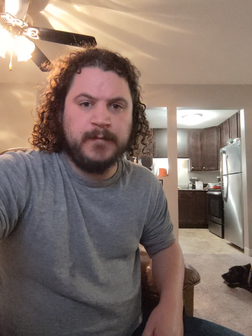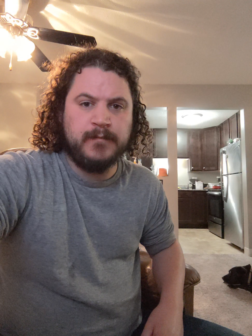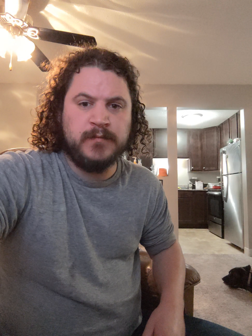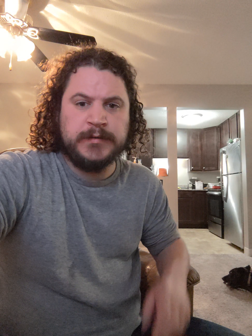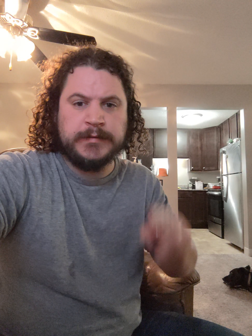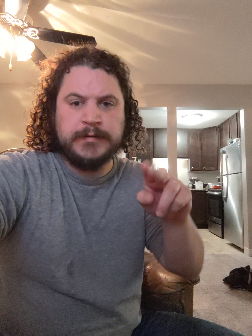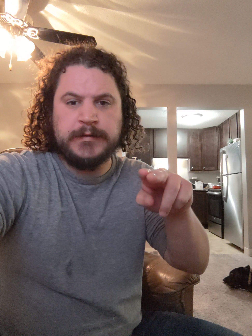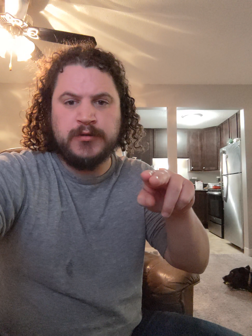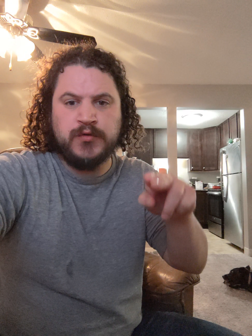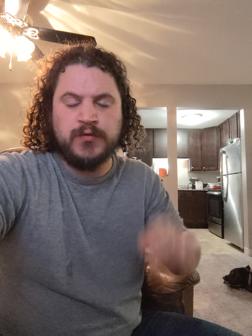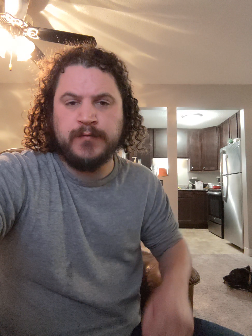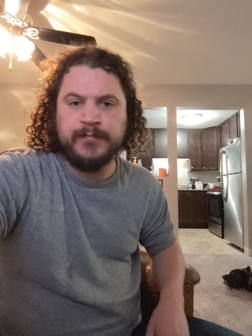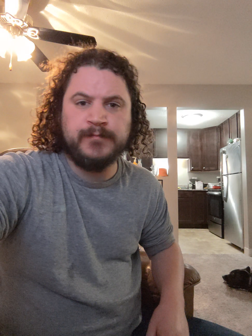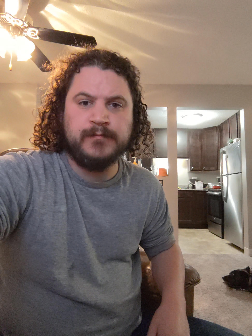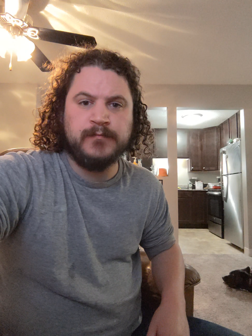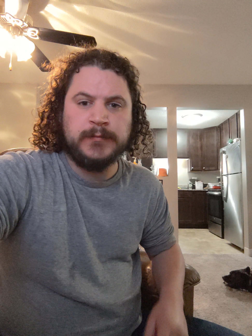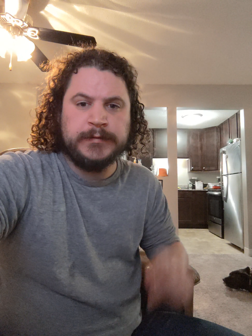chair